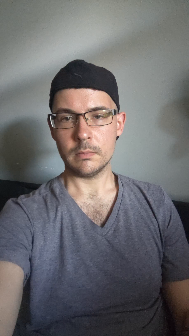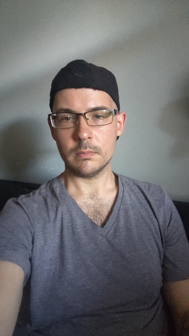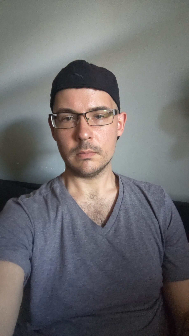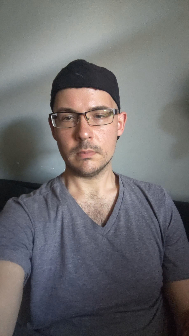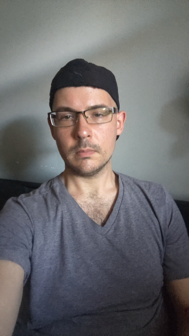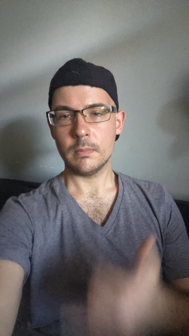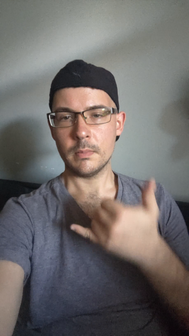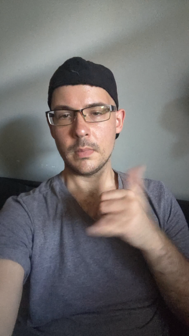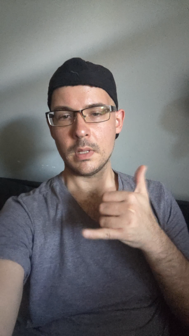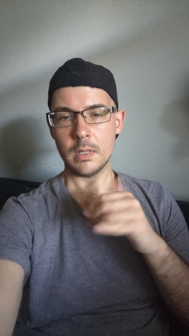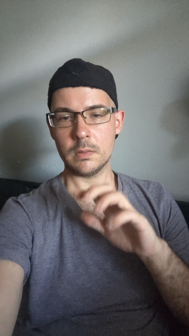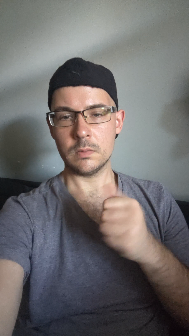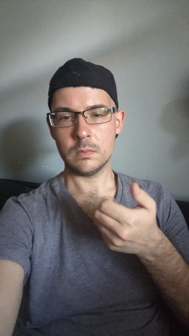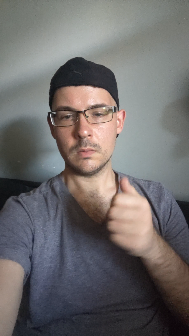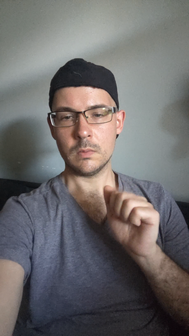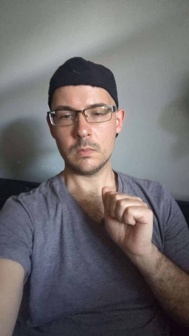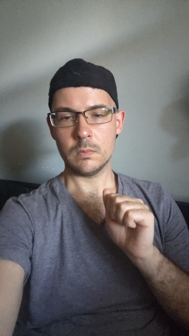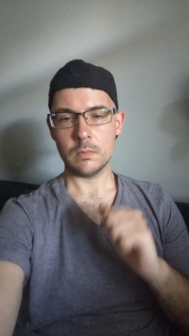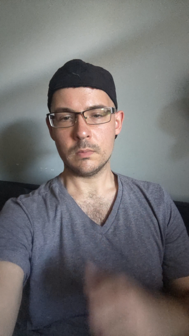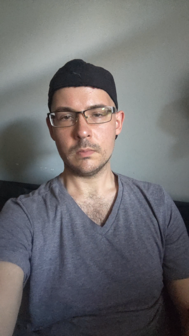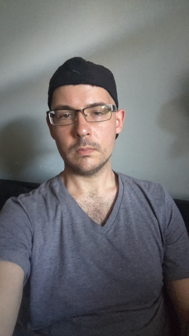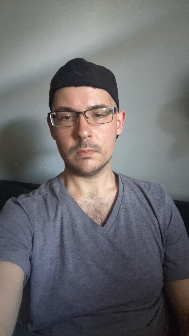play dough